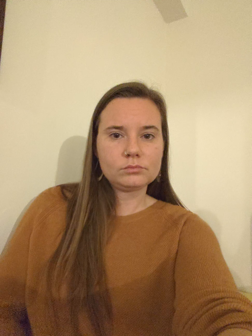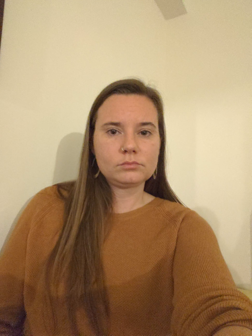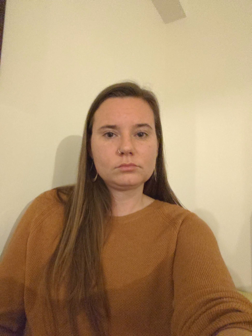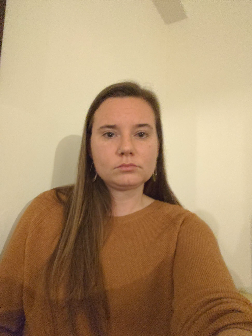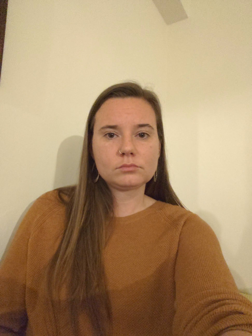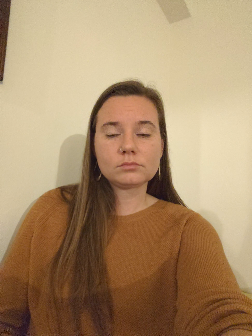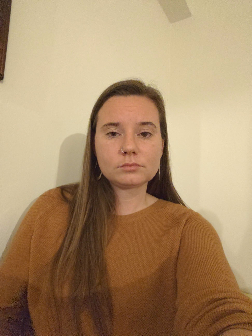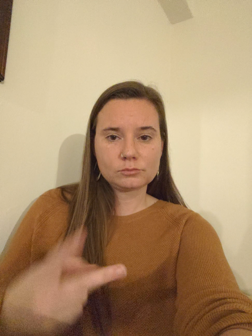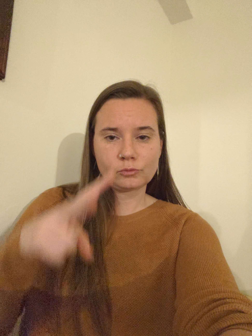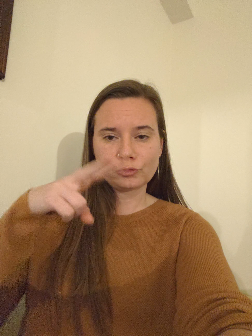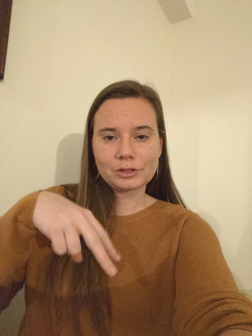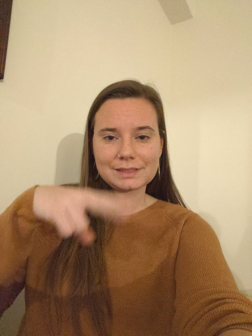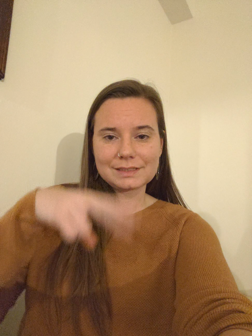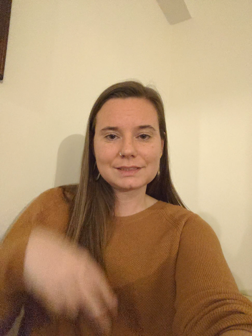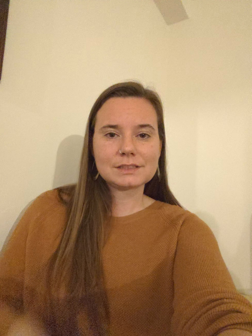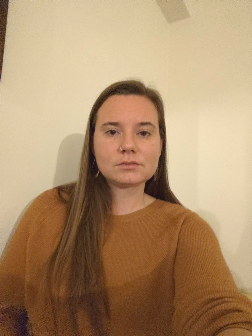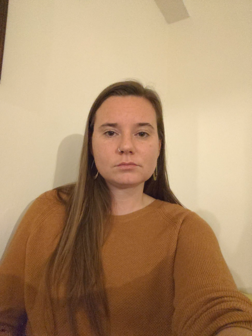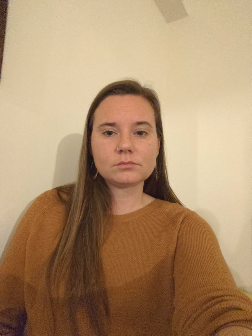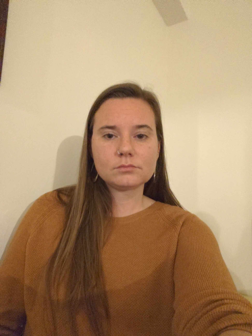read